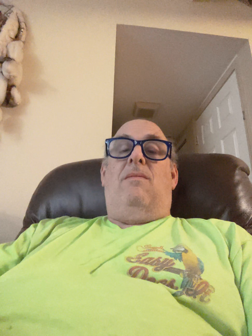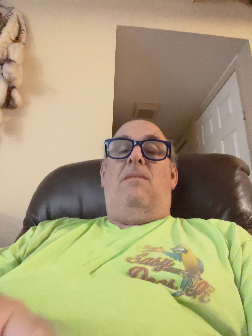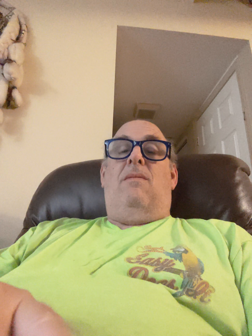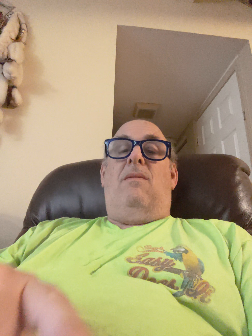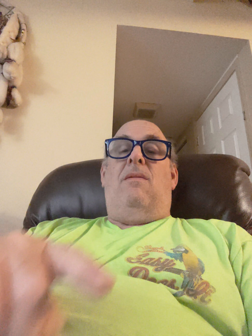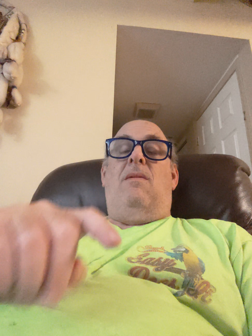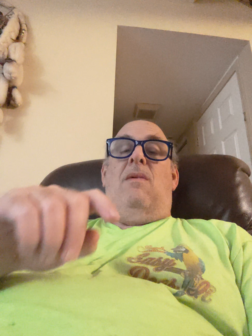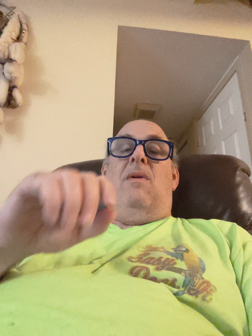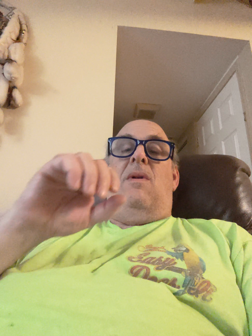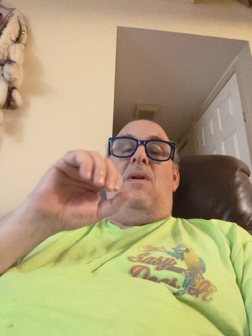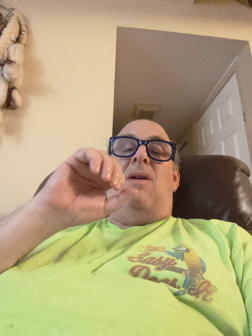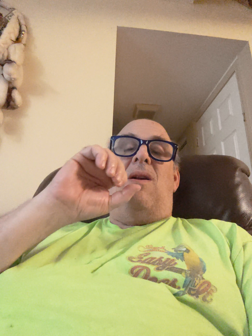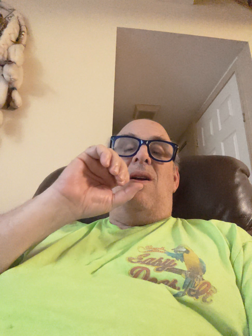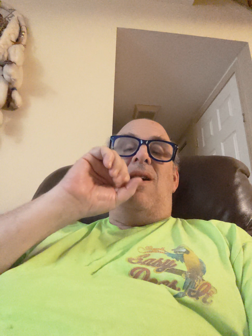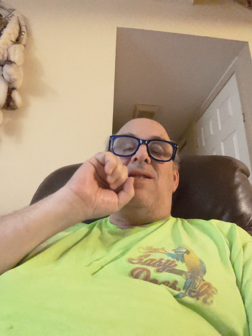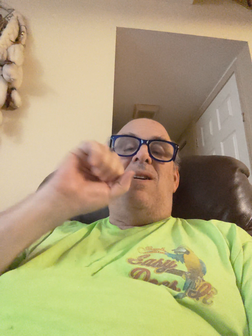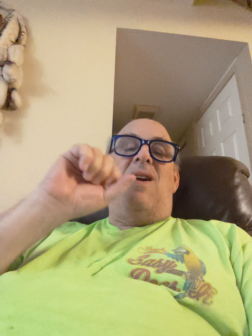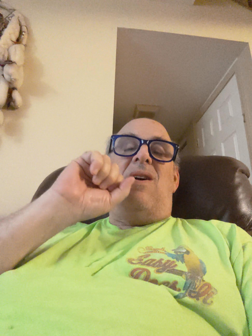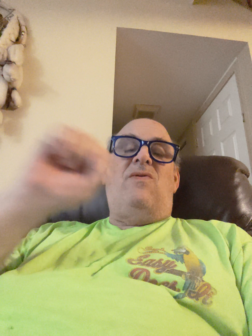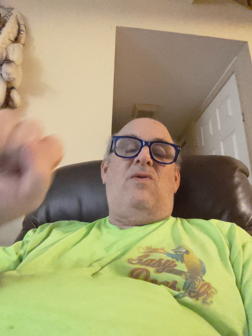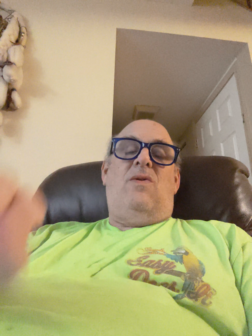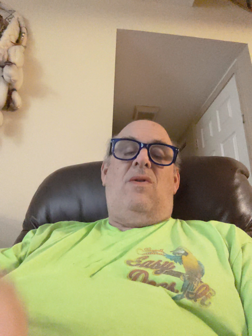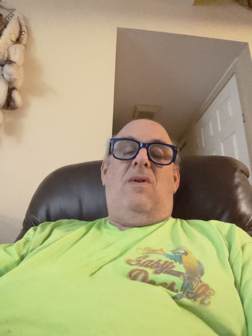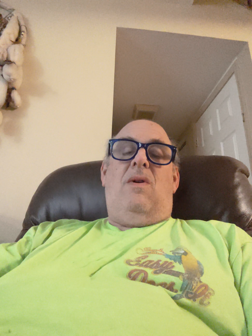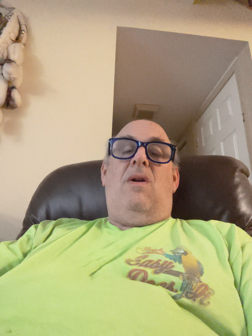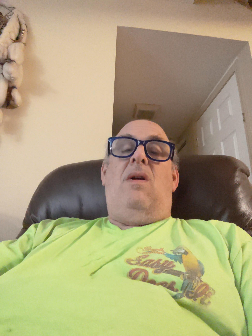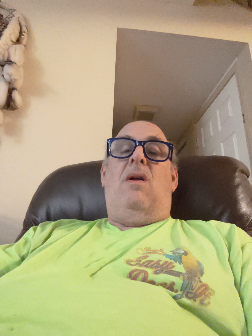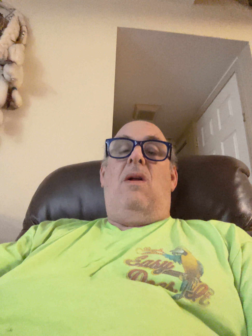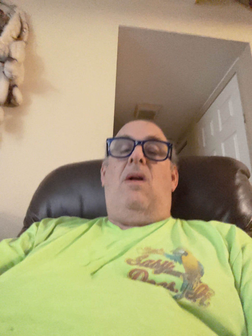carrot